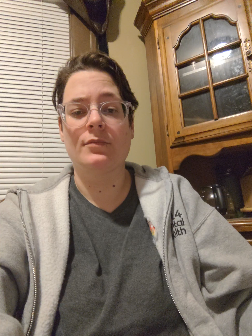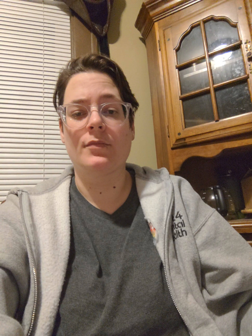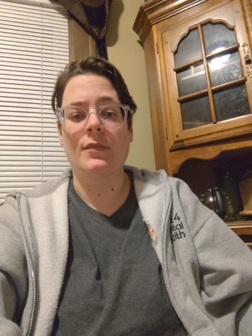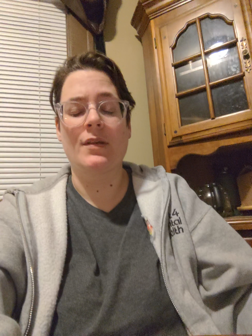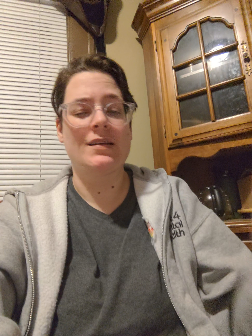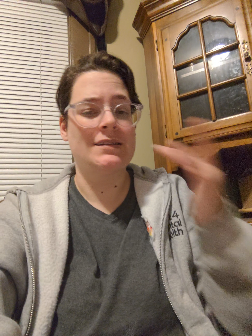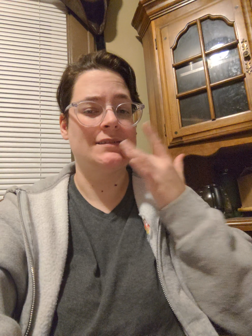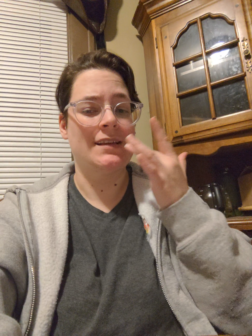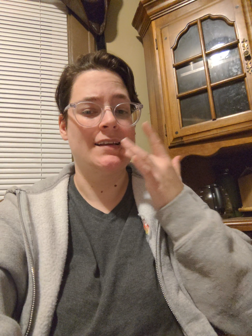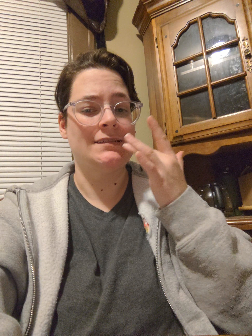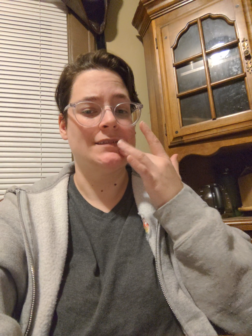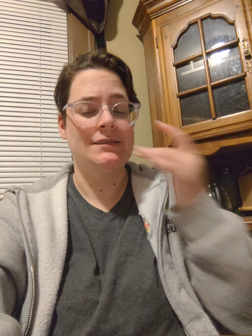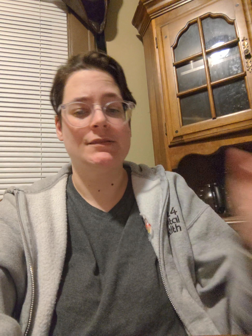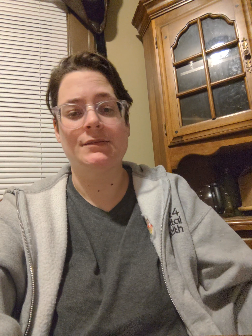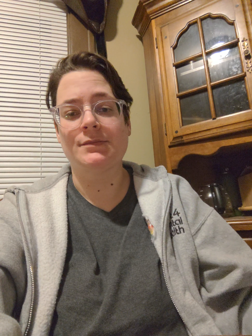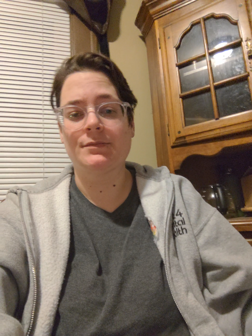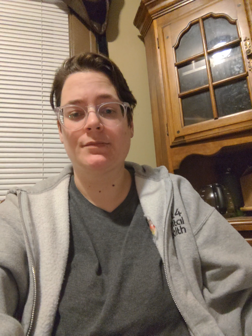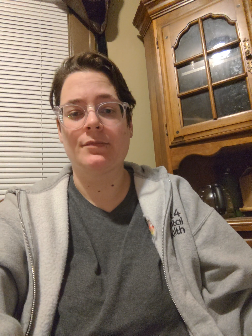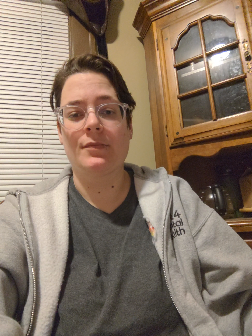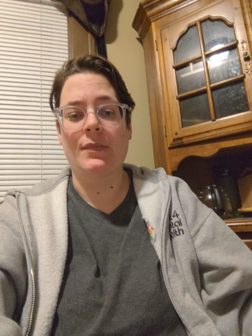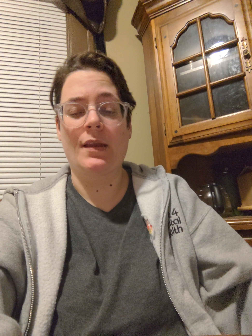taste